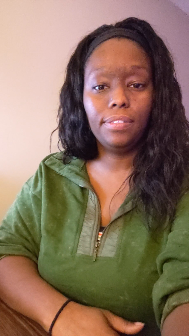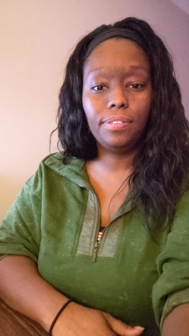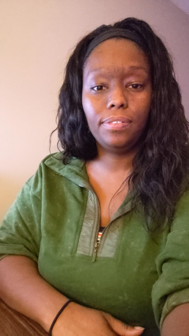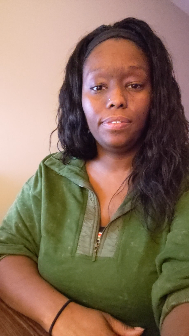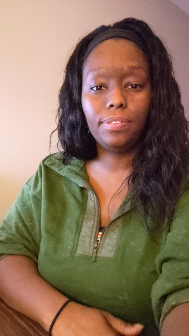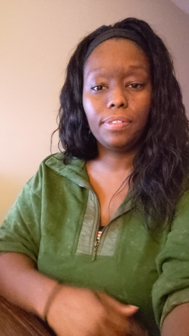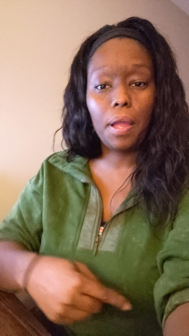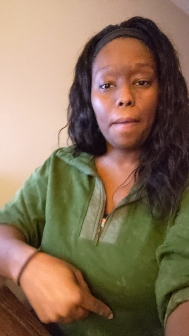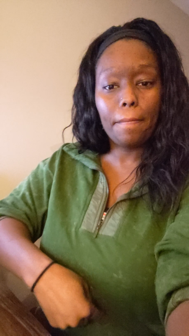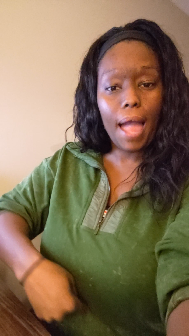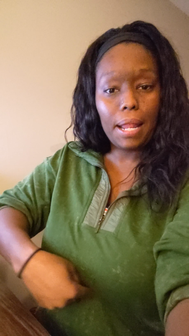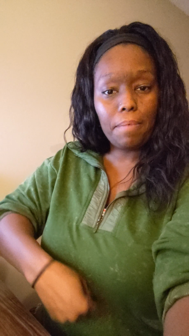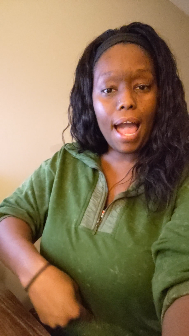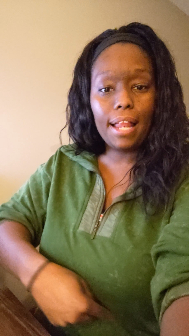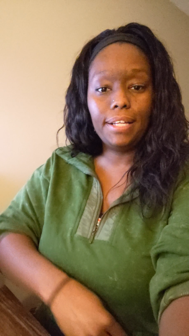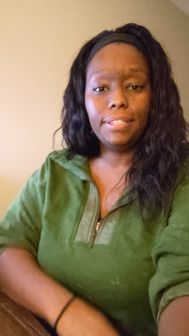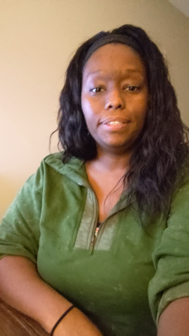belly button